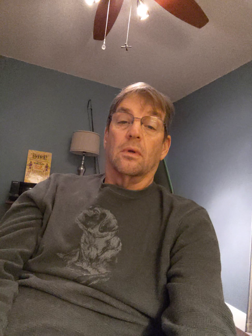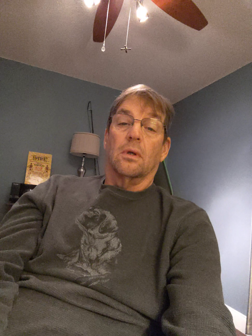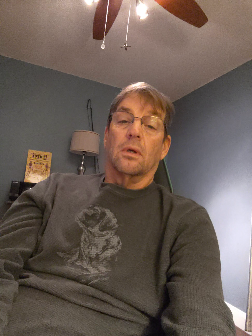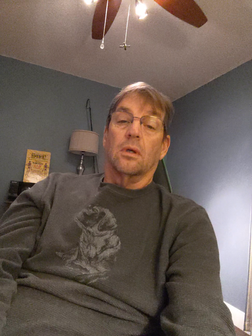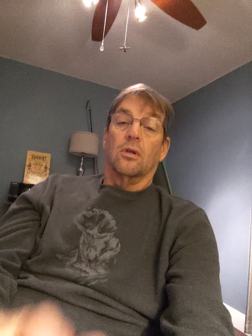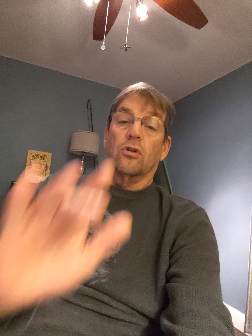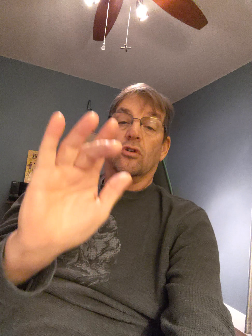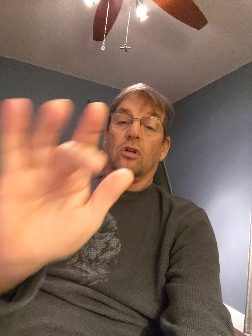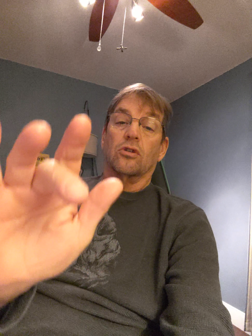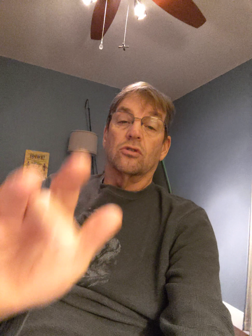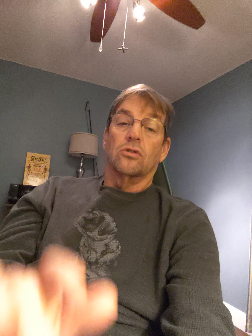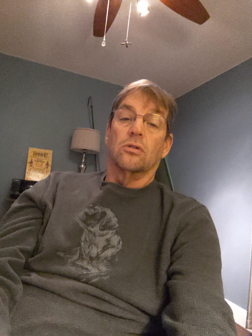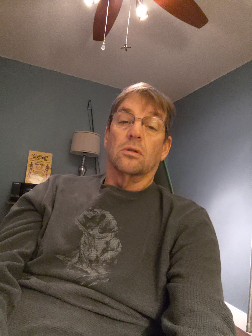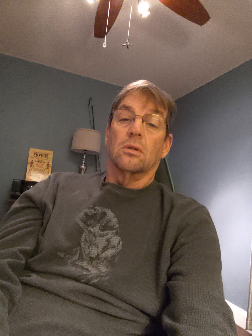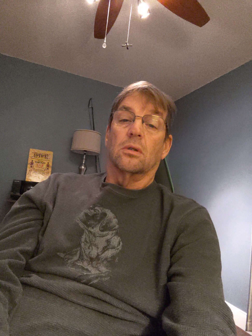touch